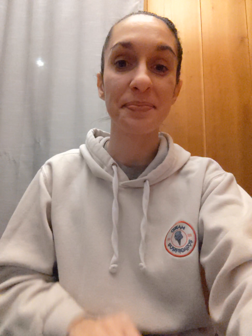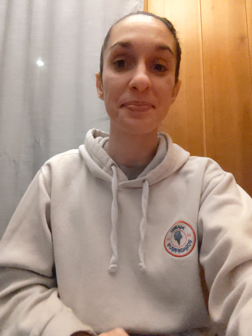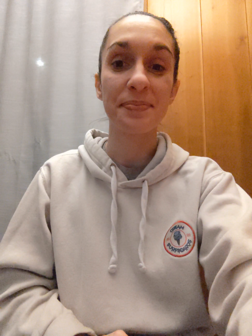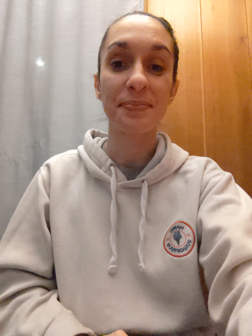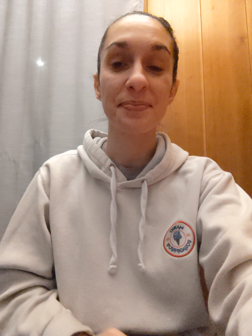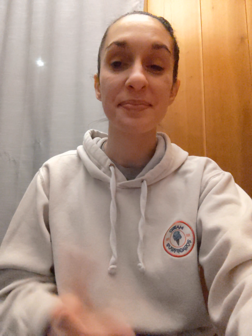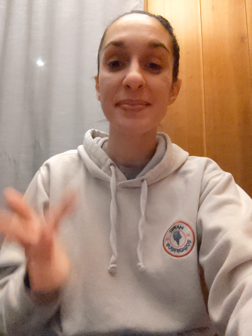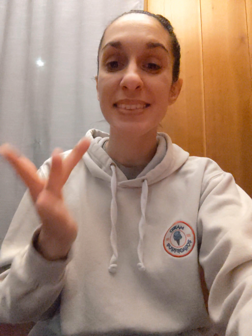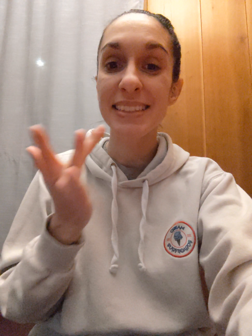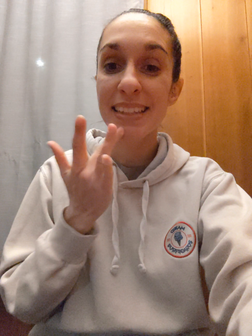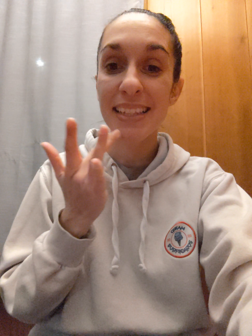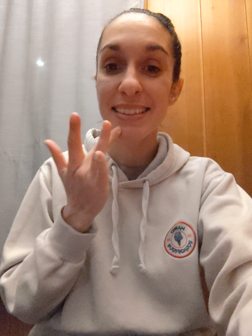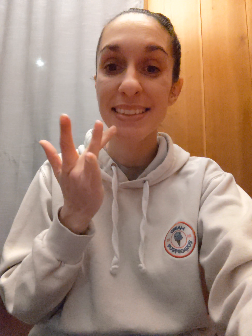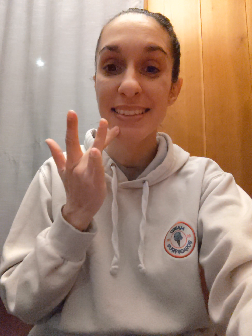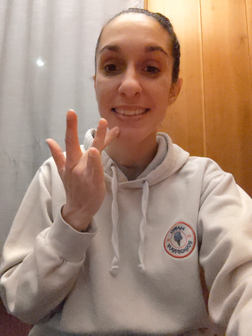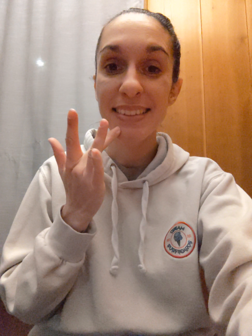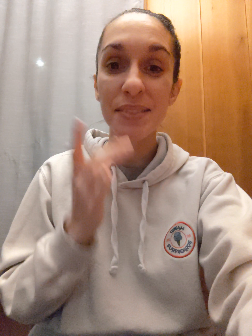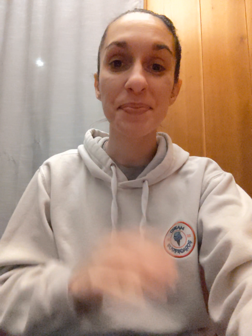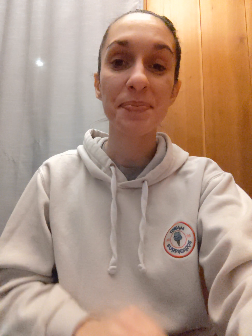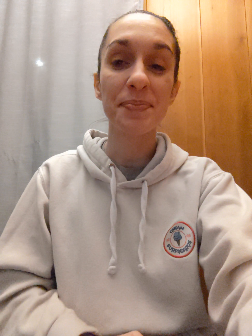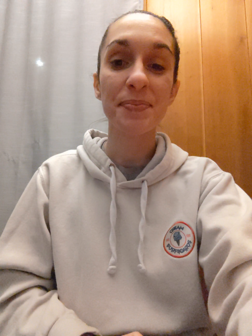taste